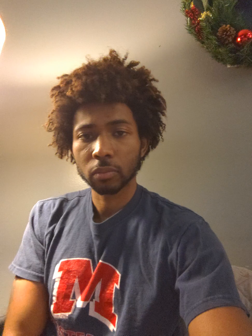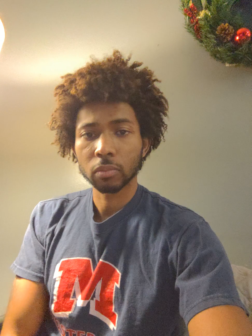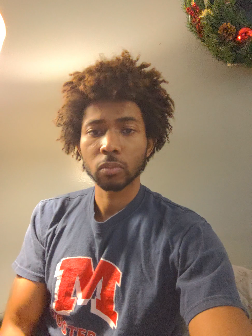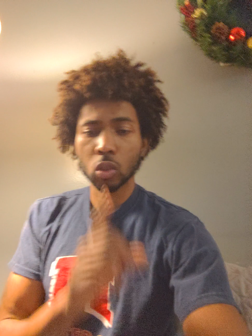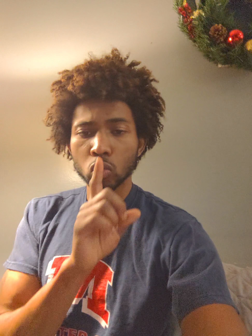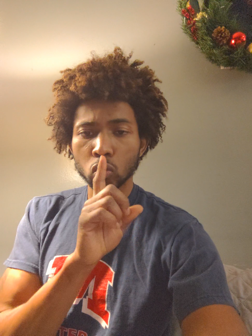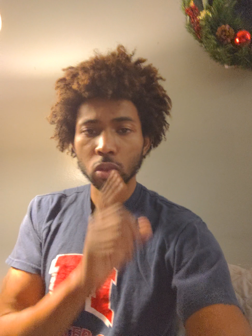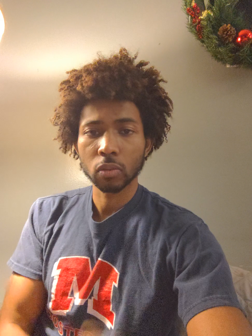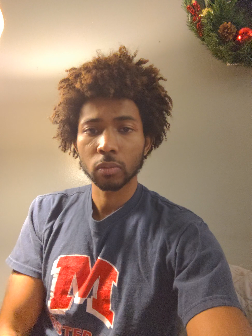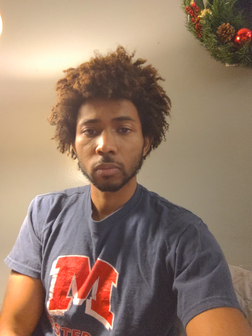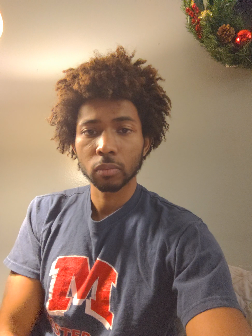shhh